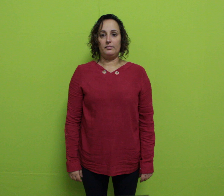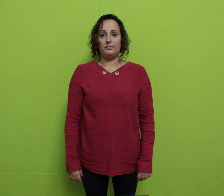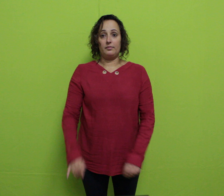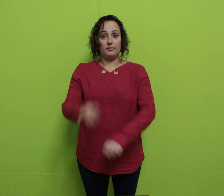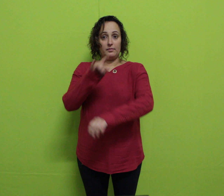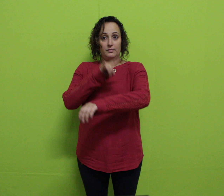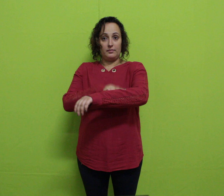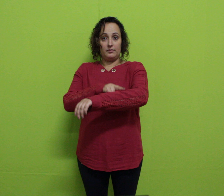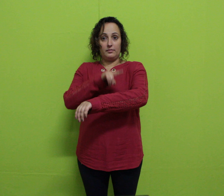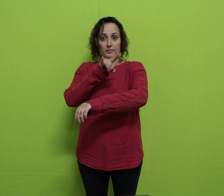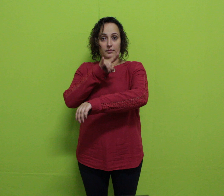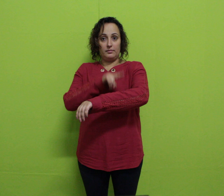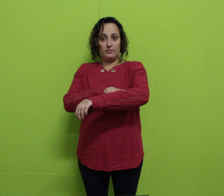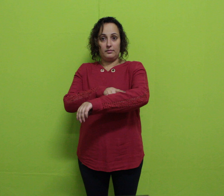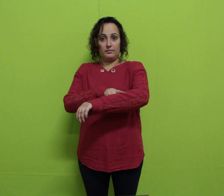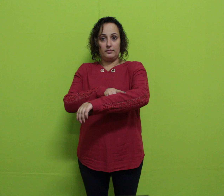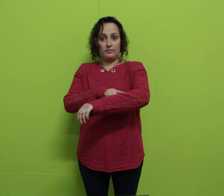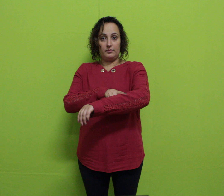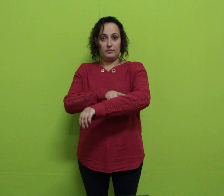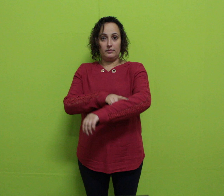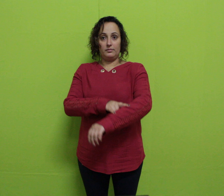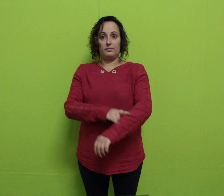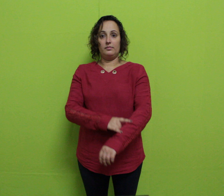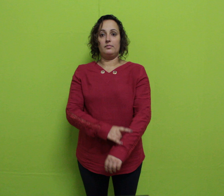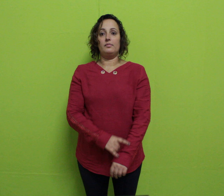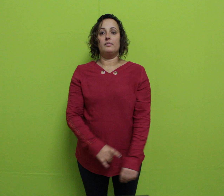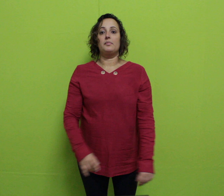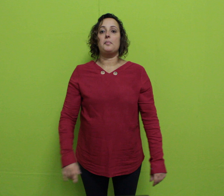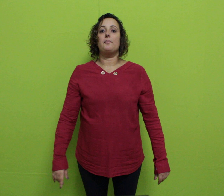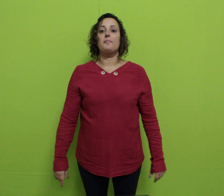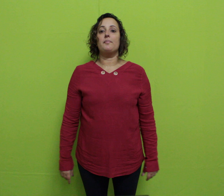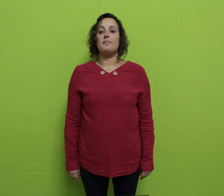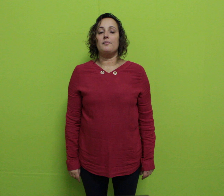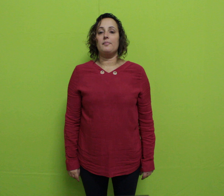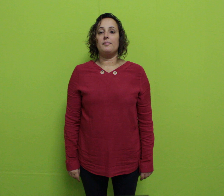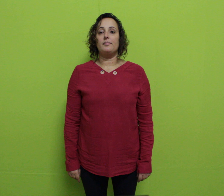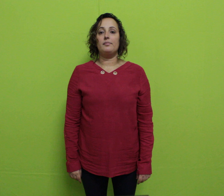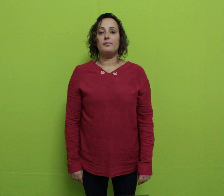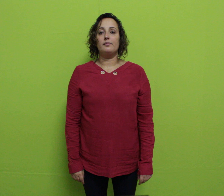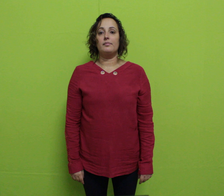banheiro